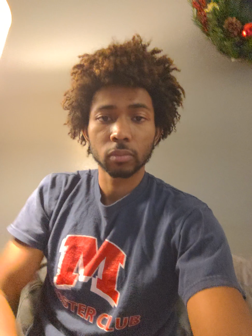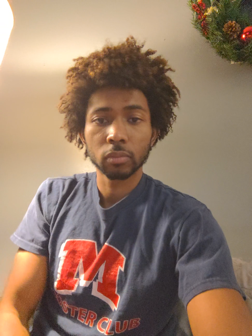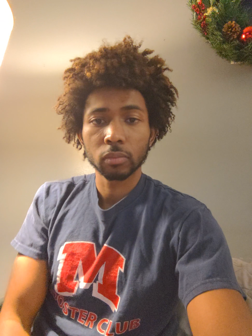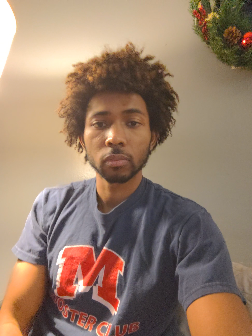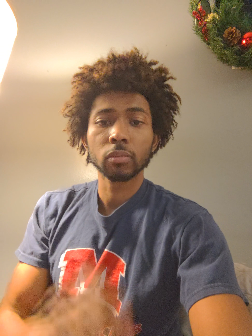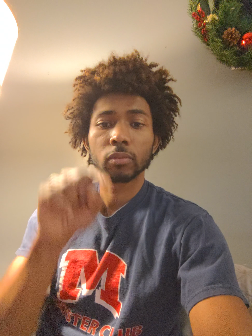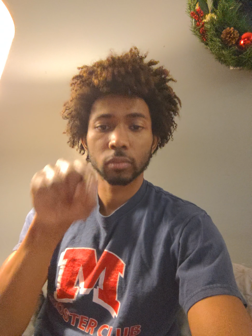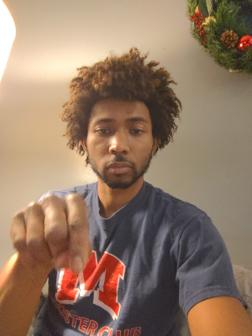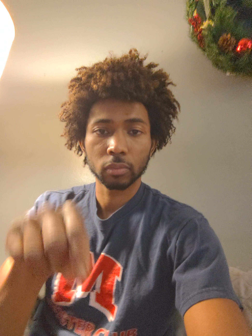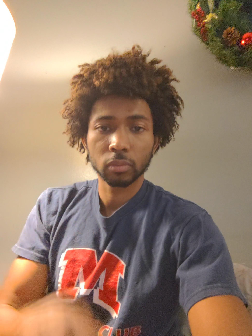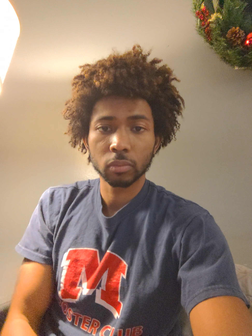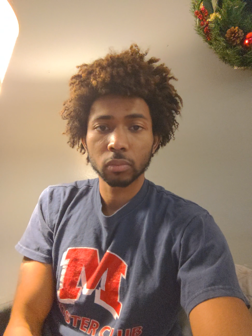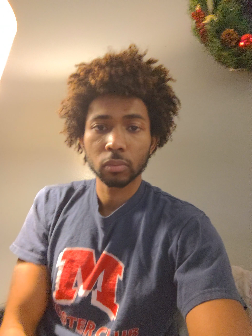there